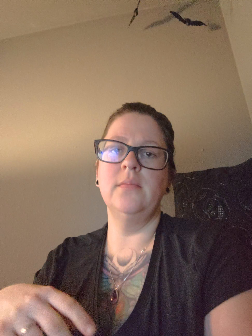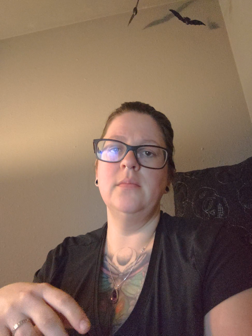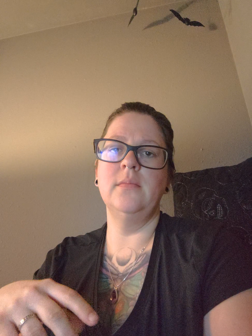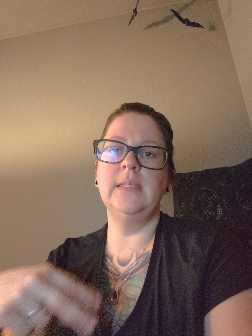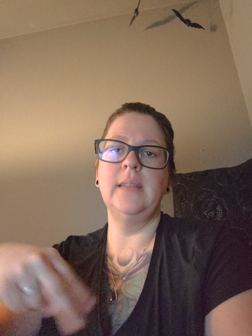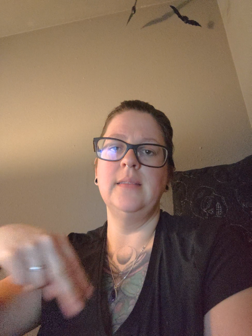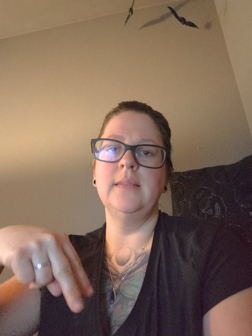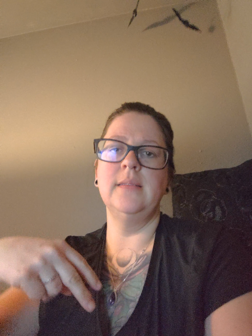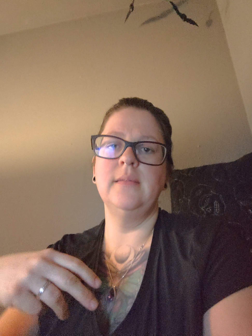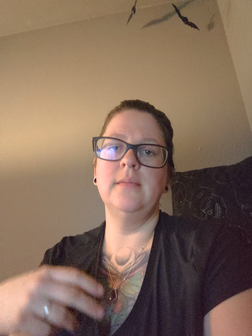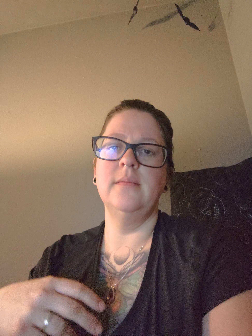dance